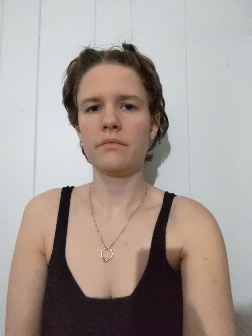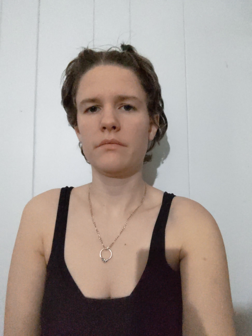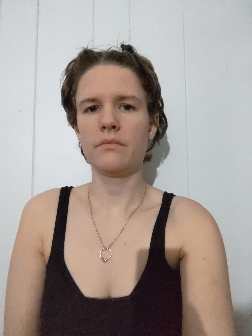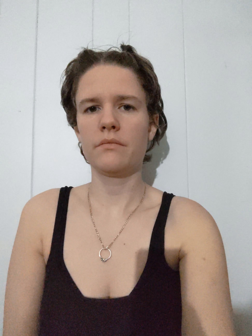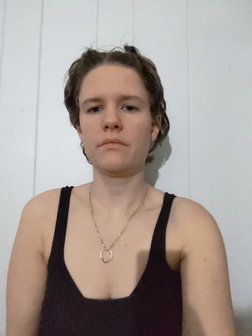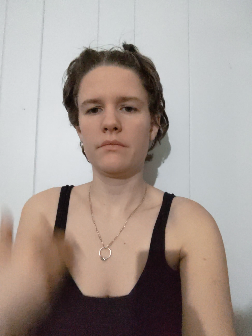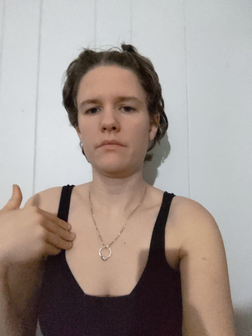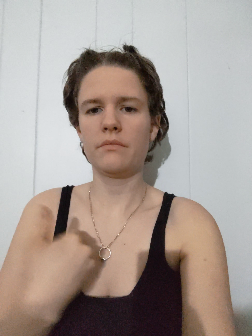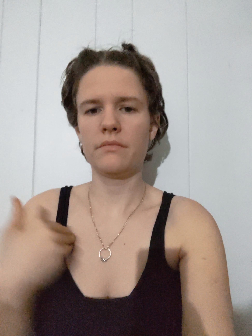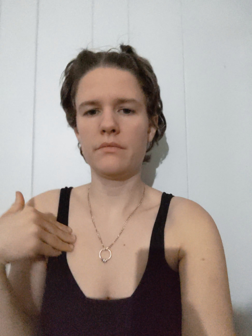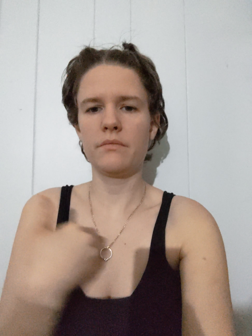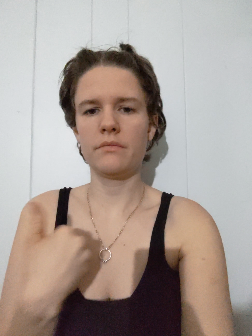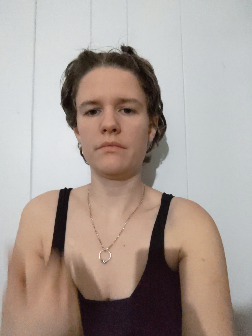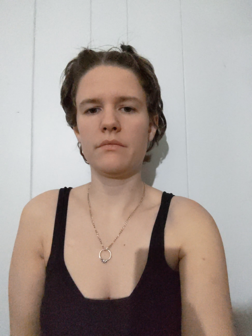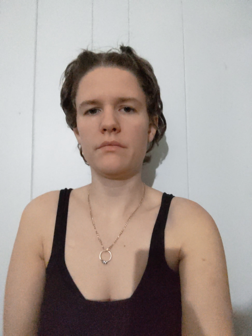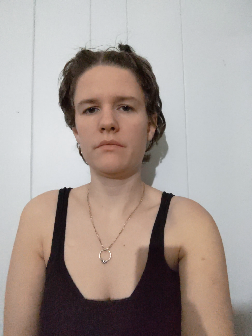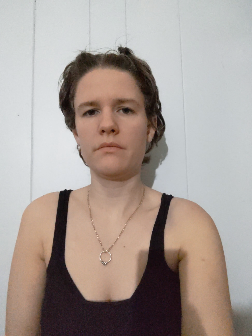animal